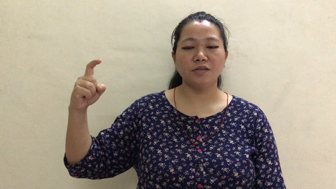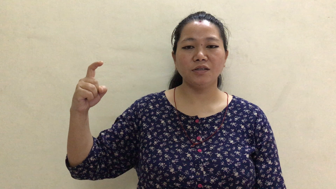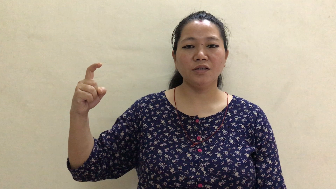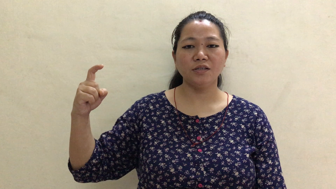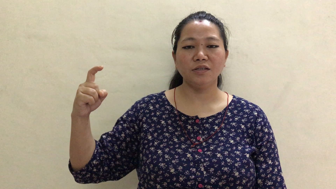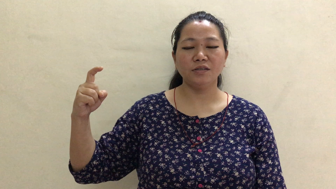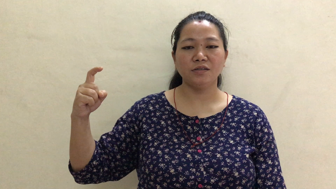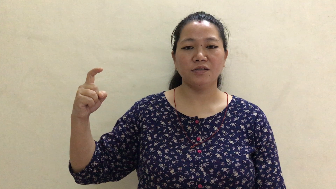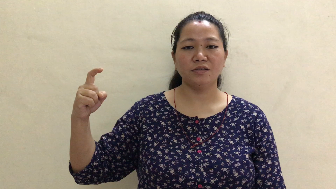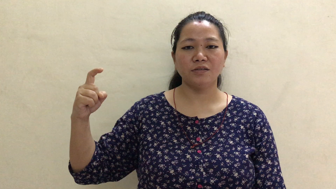ग